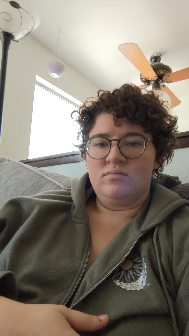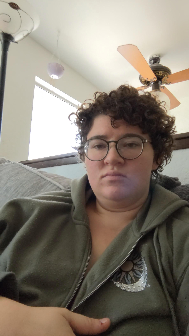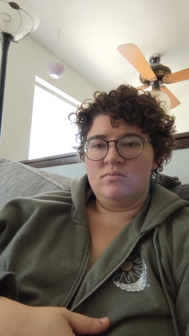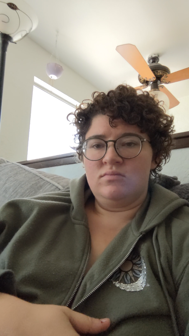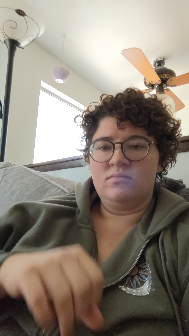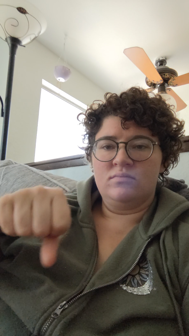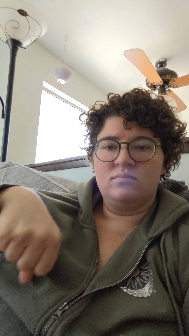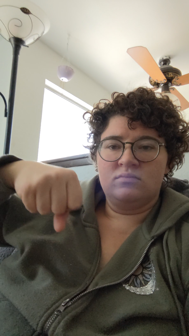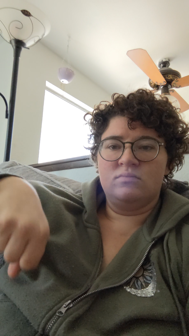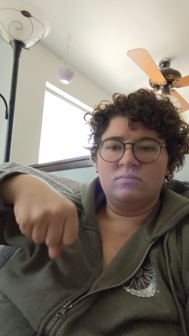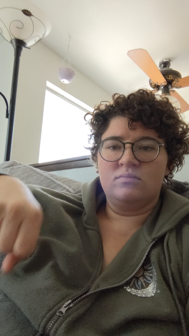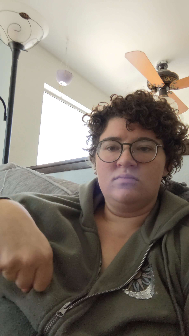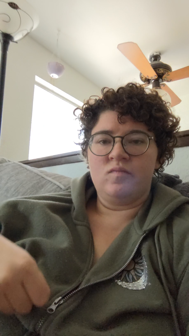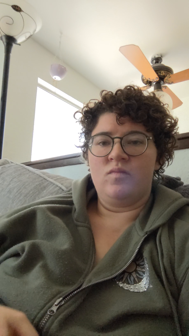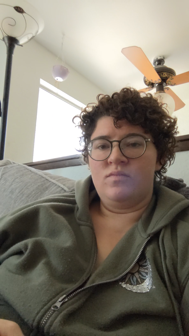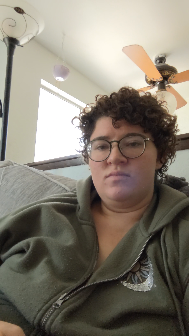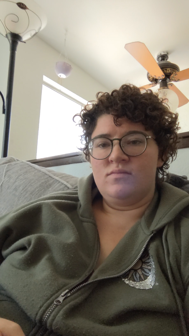bicycle